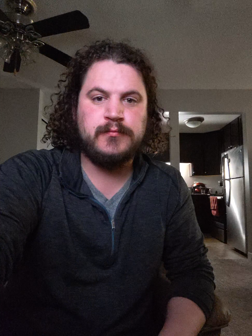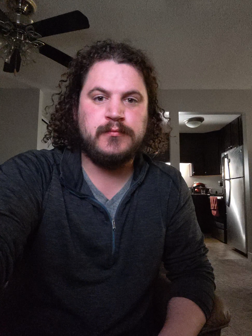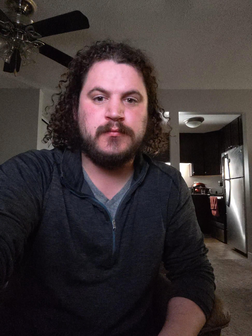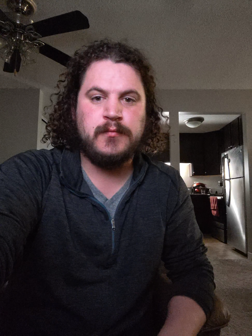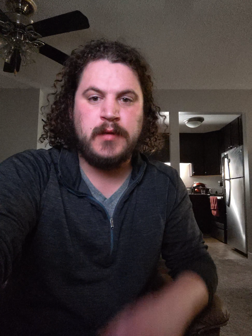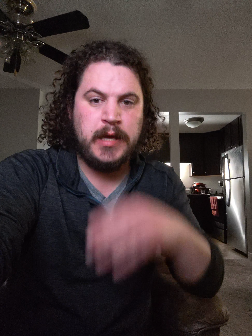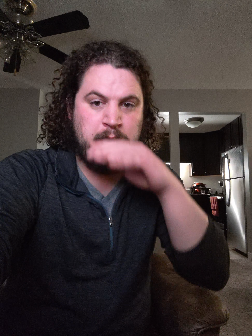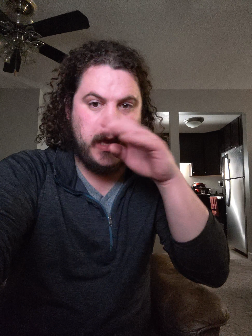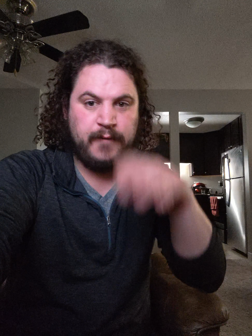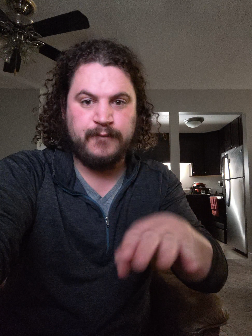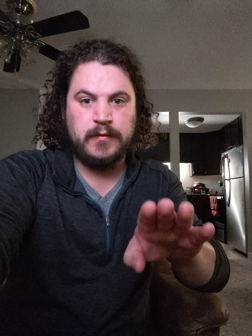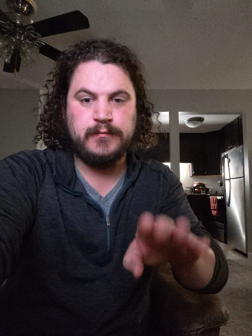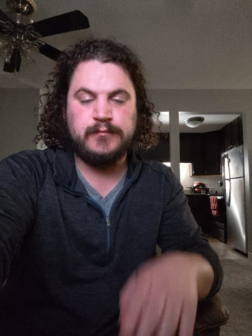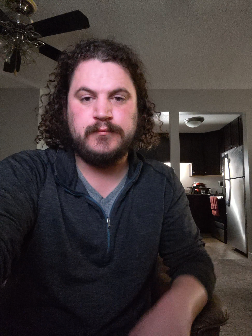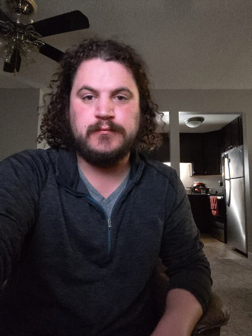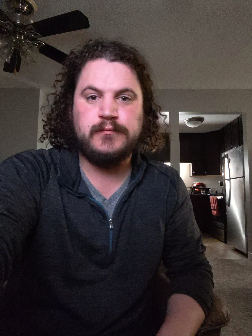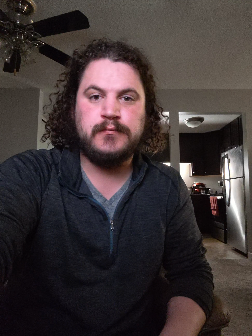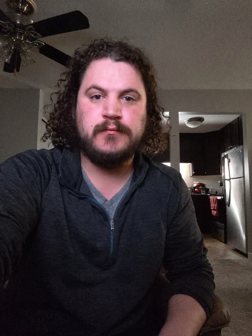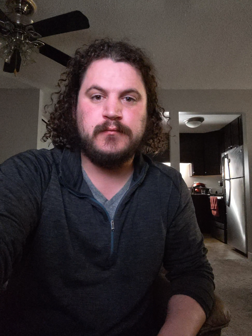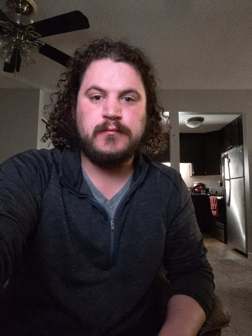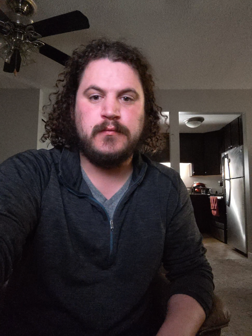elephant